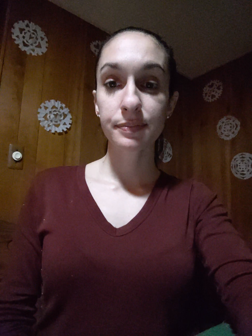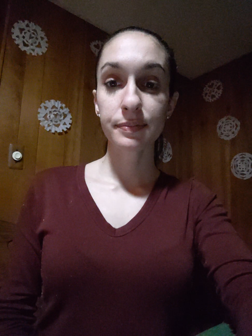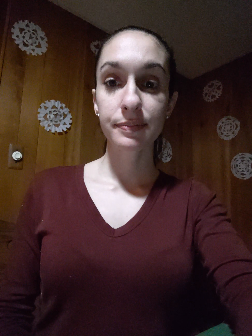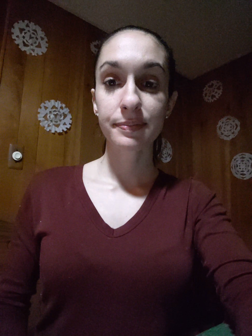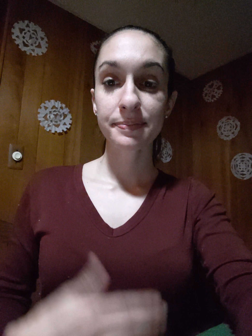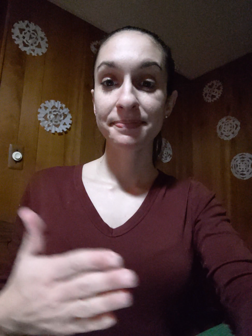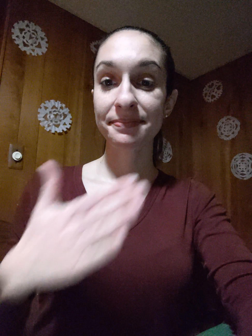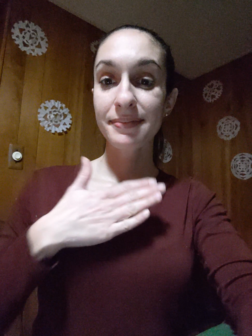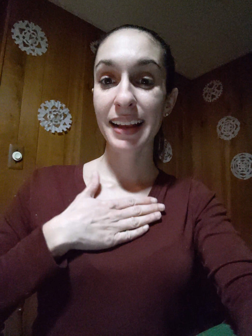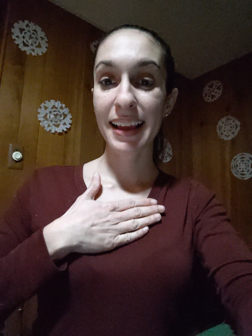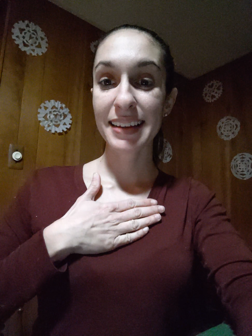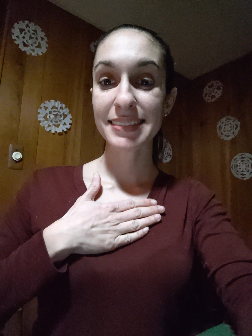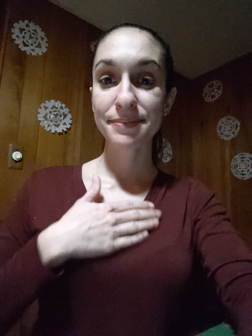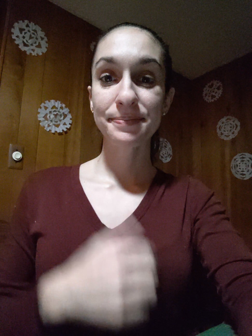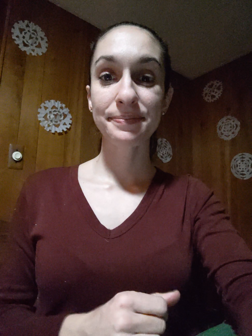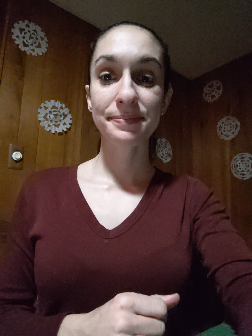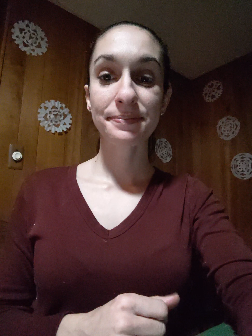my